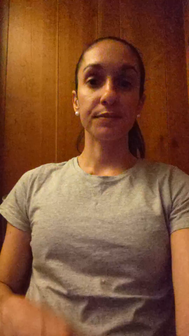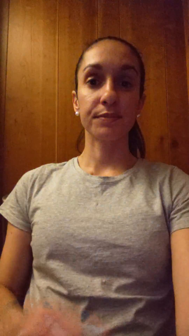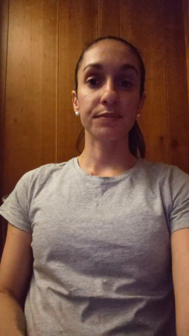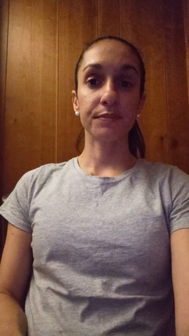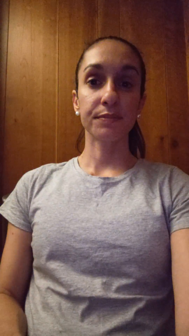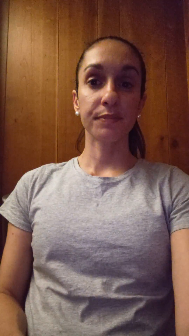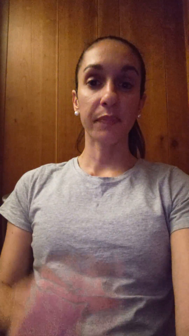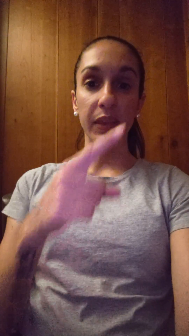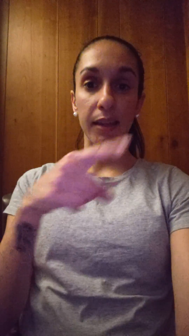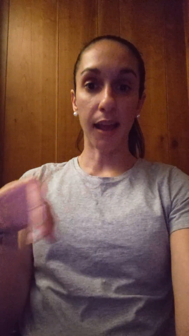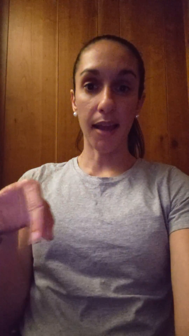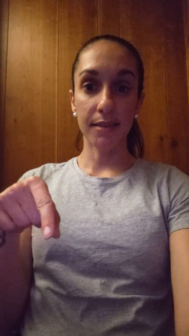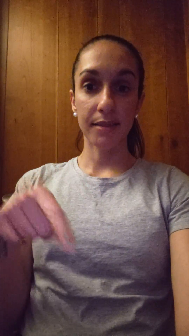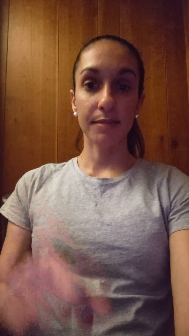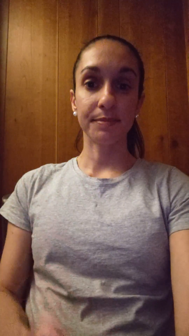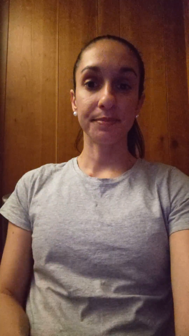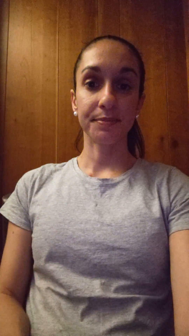cut